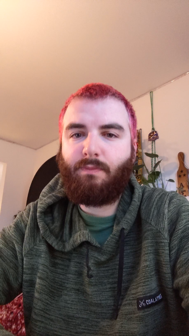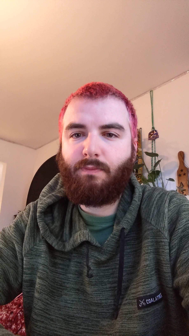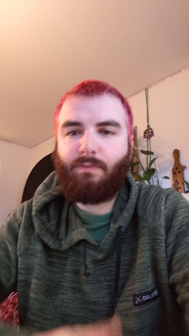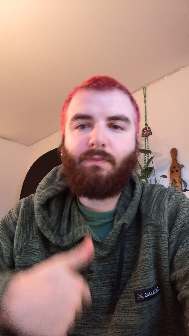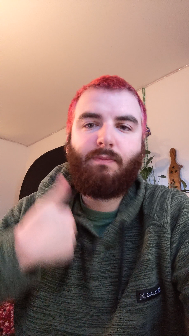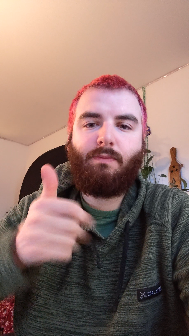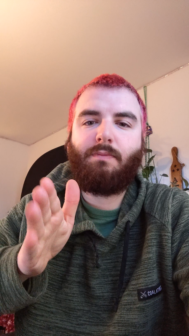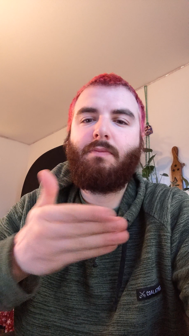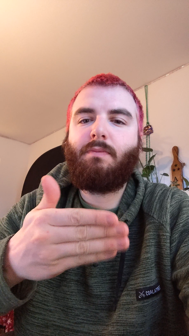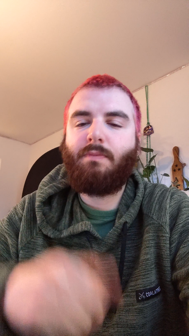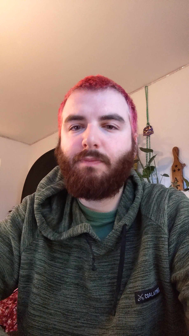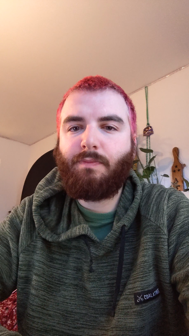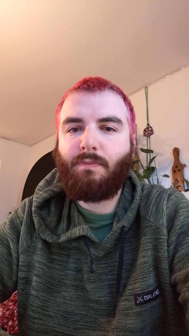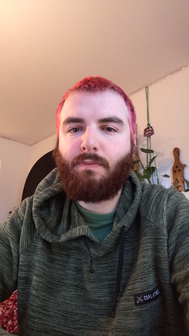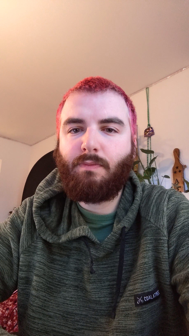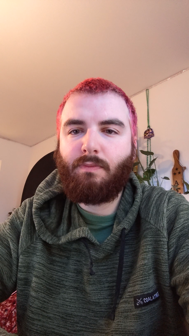living room